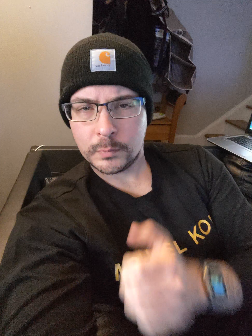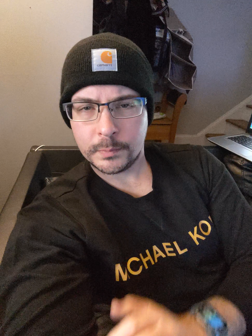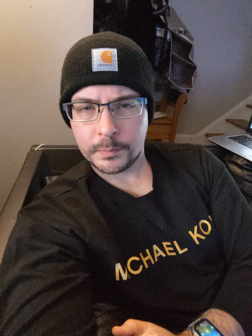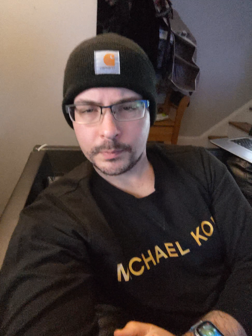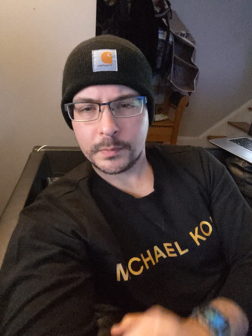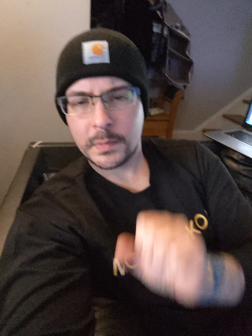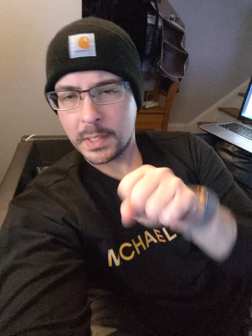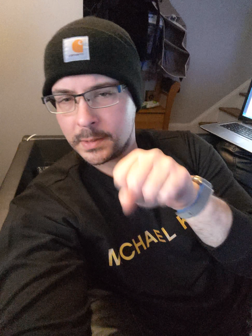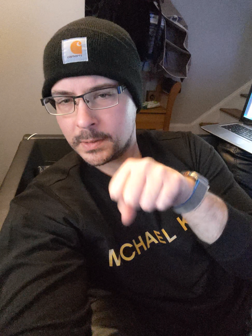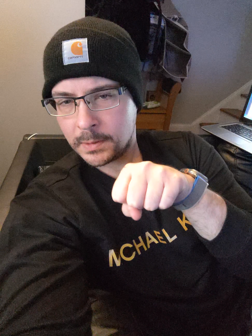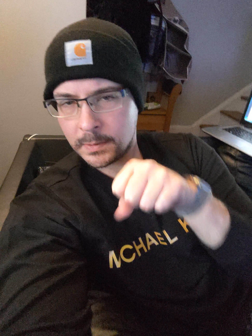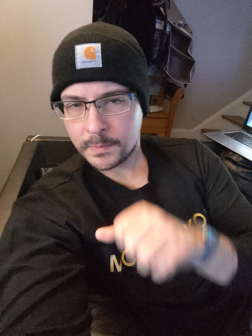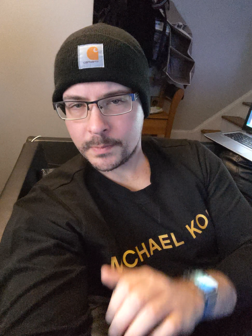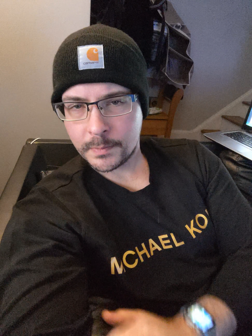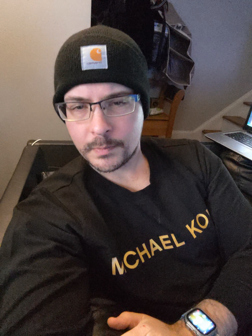yes